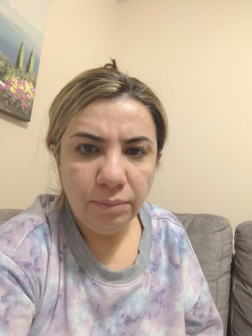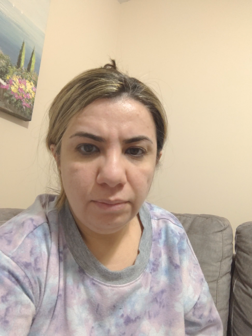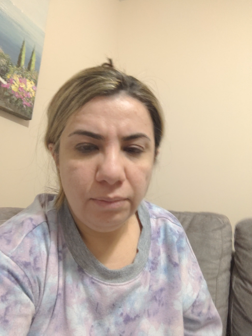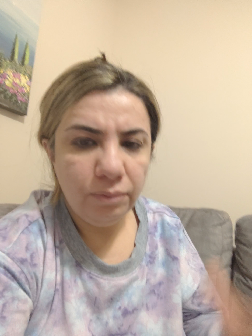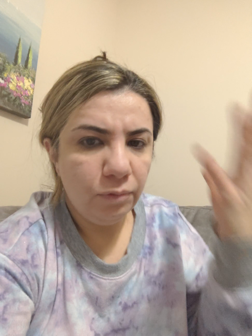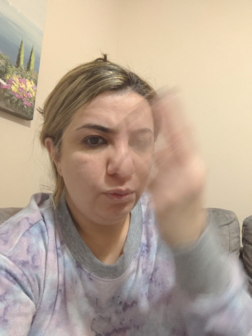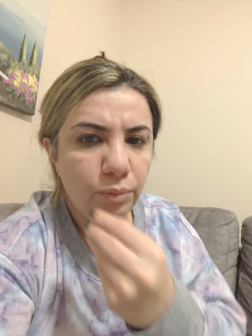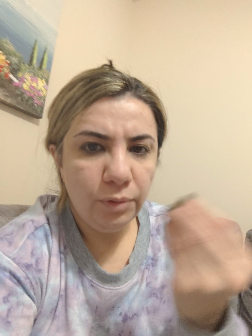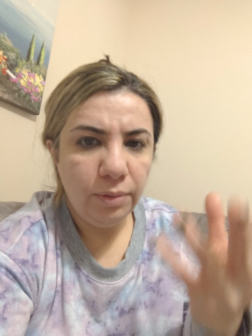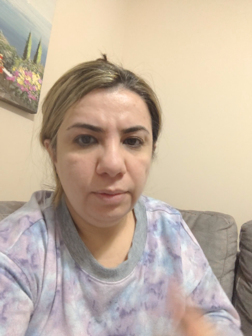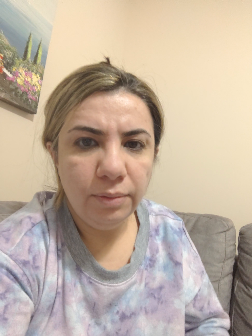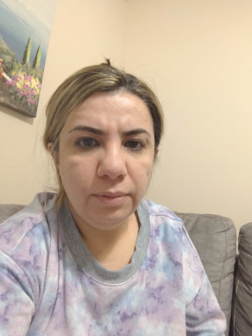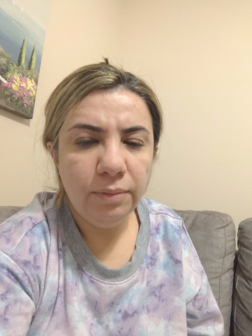pretty